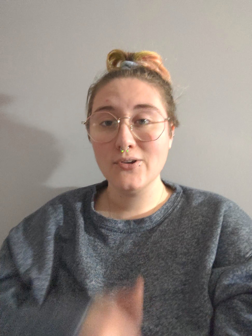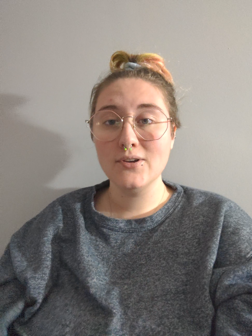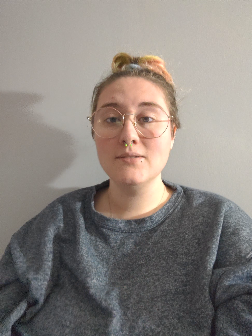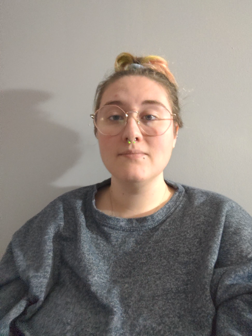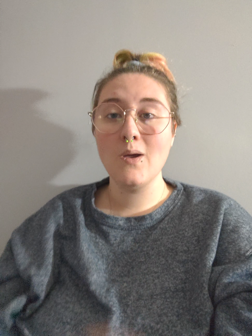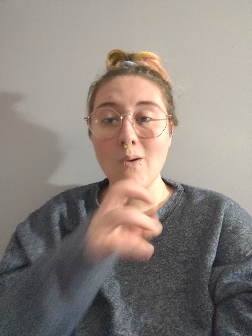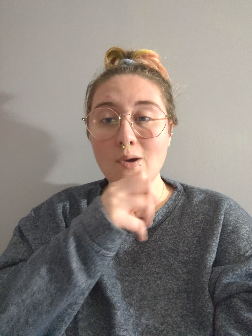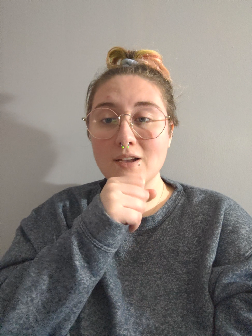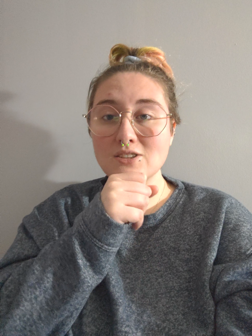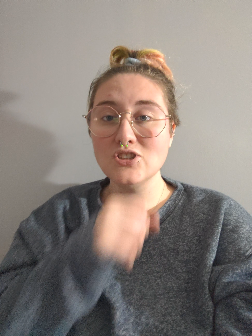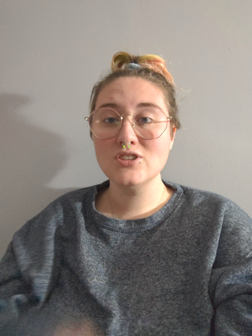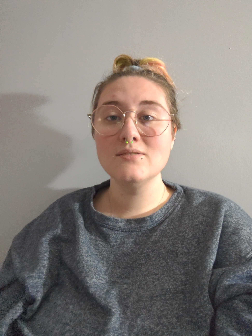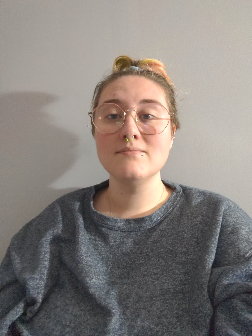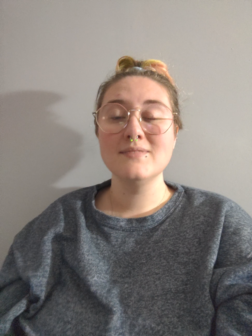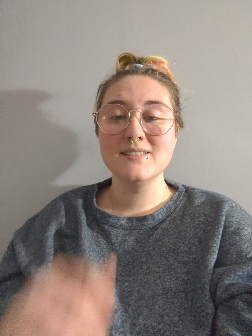orange